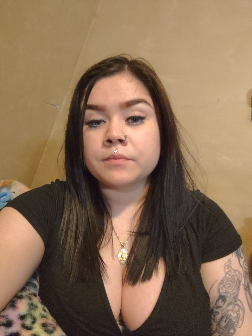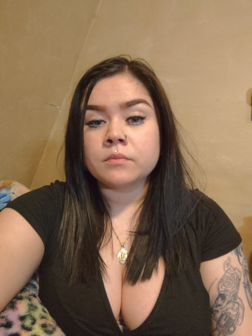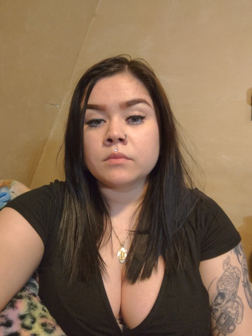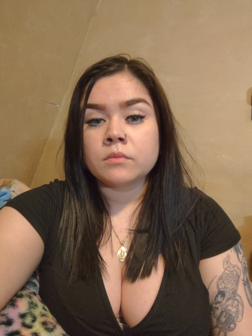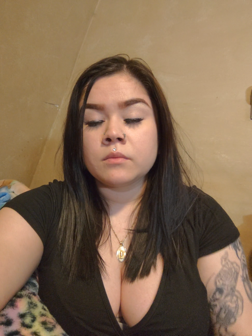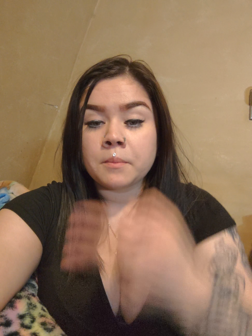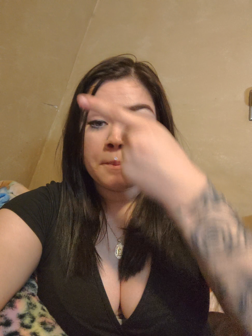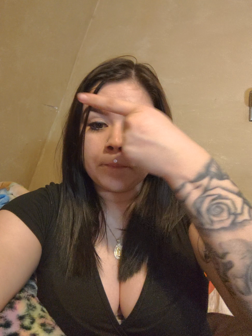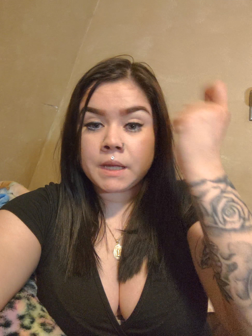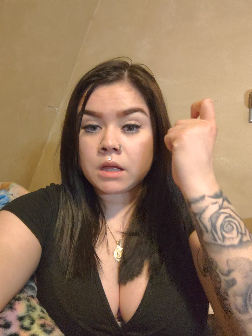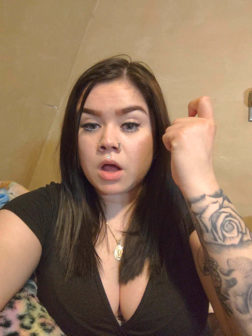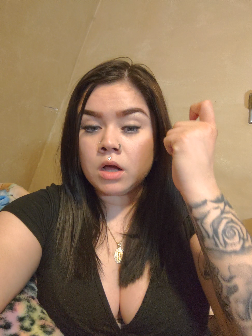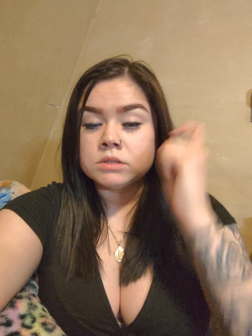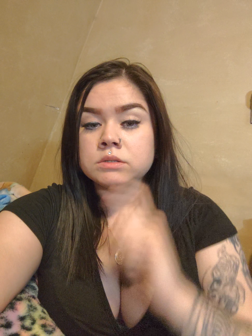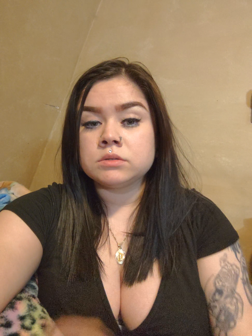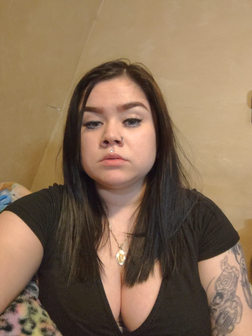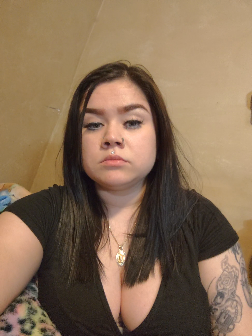because